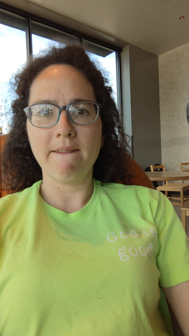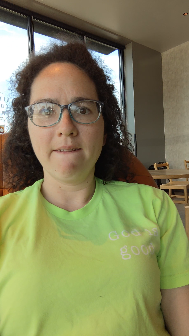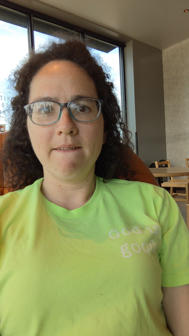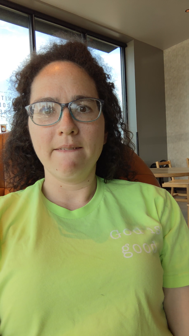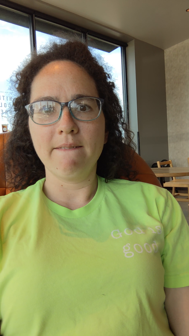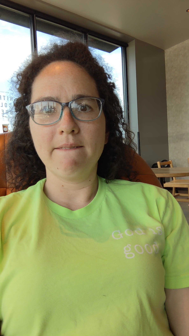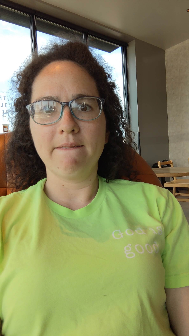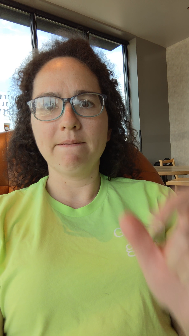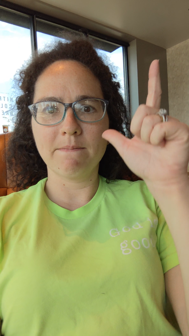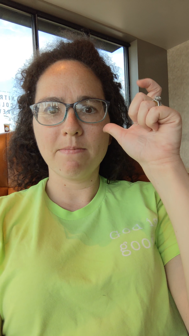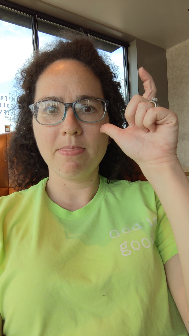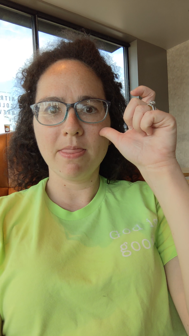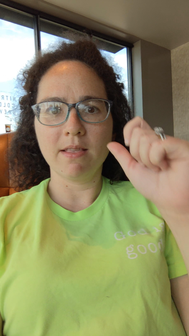camera